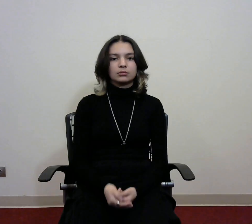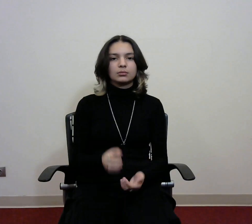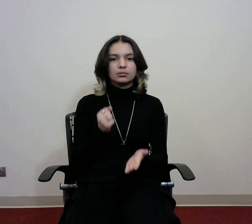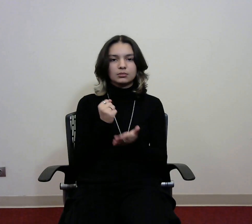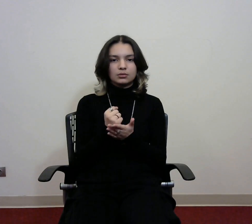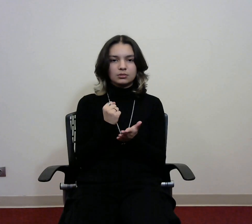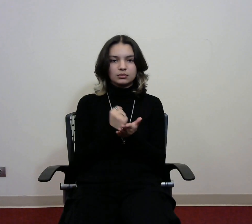viza